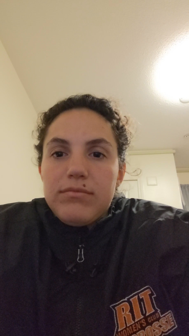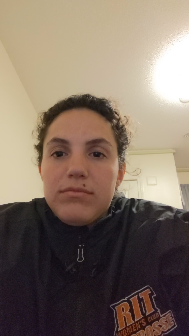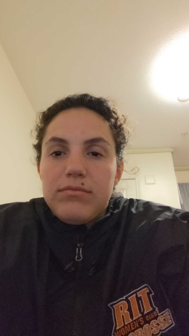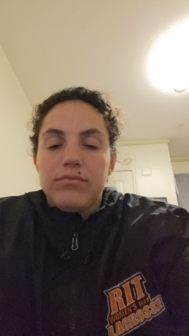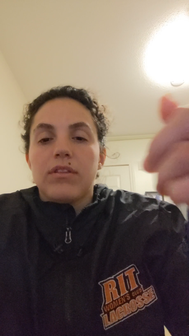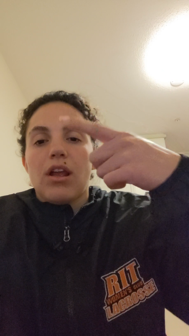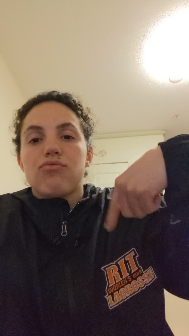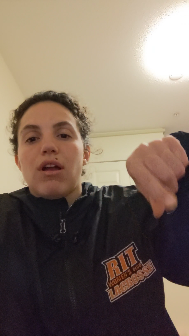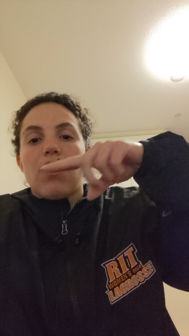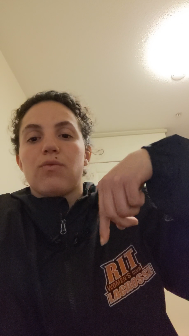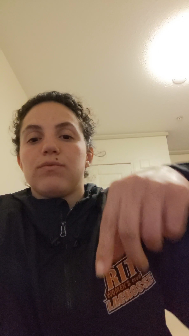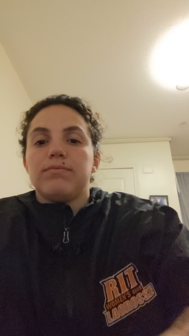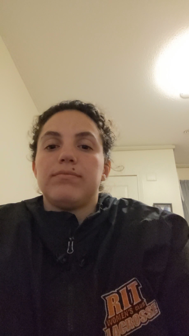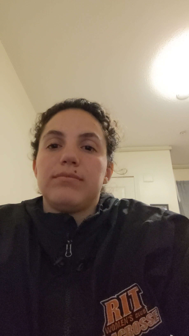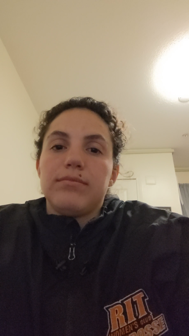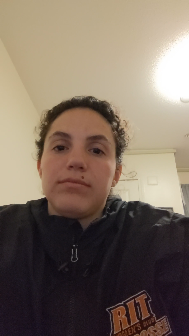around